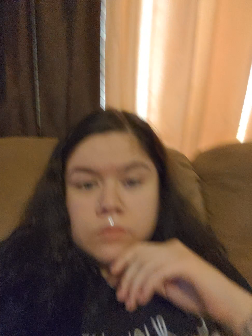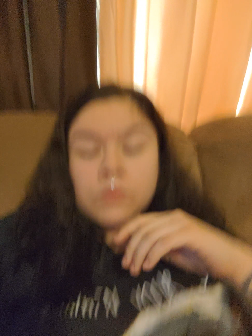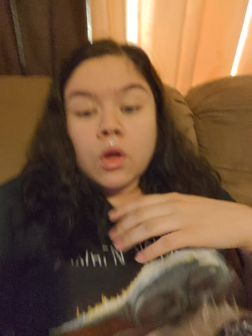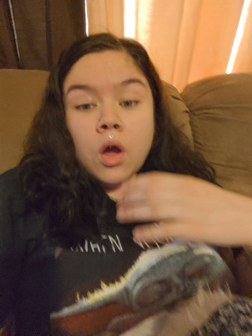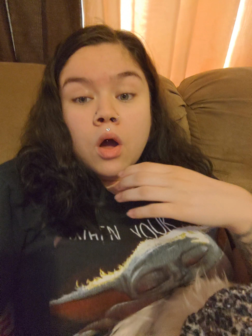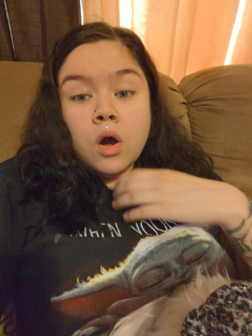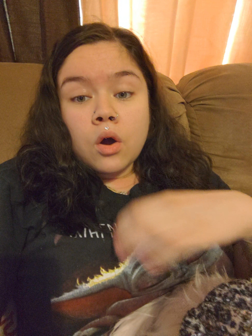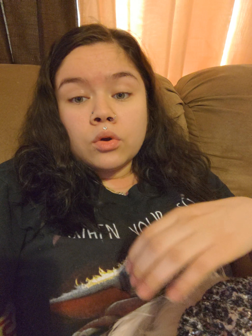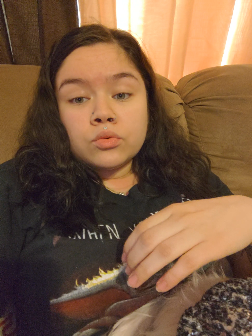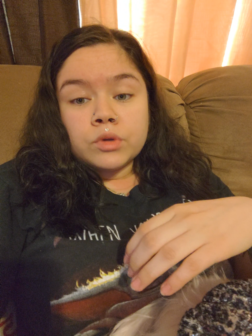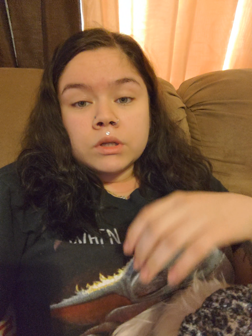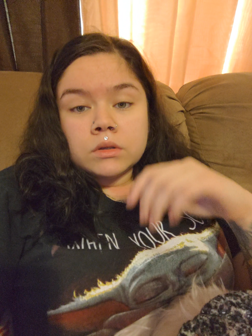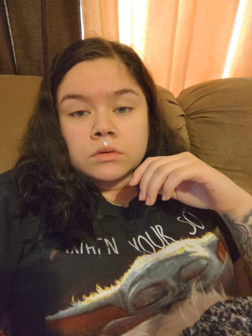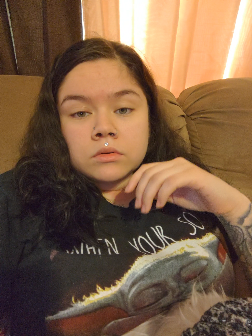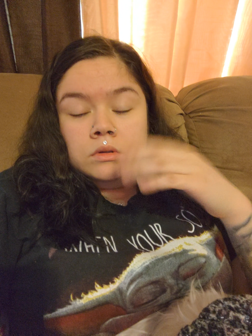hungry